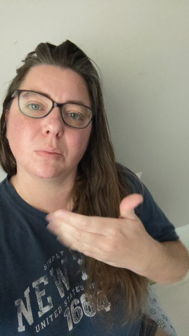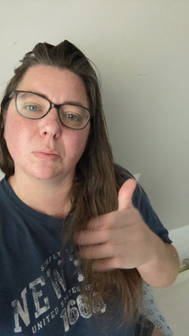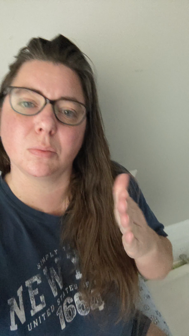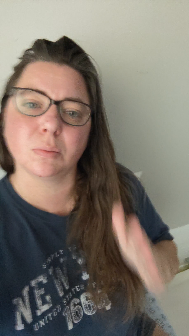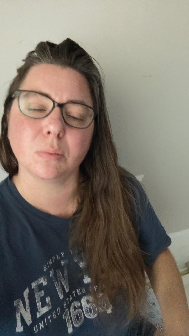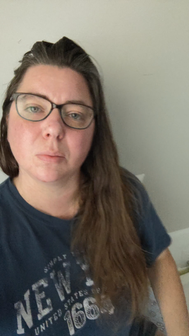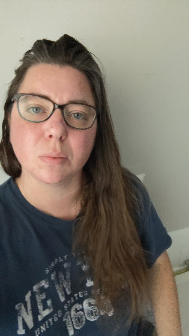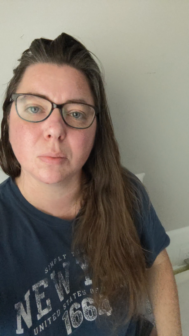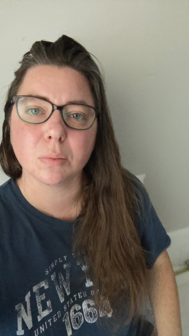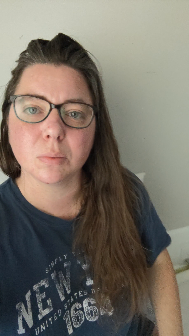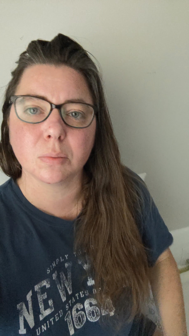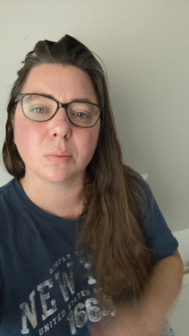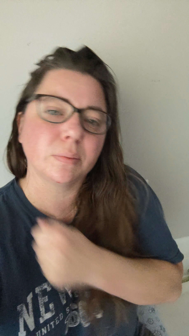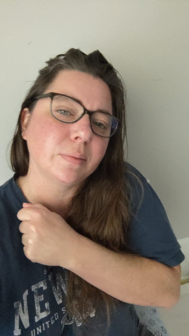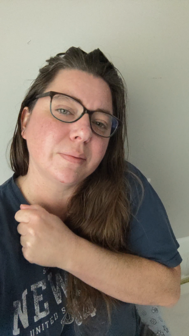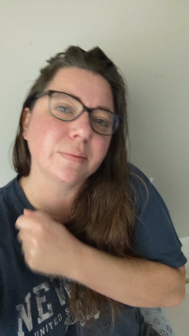love